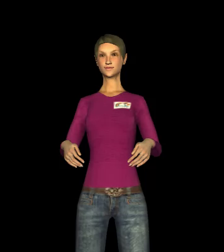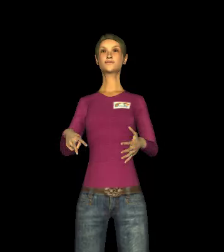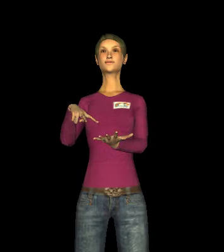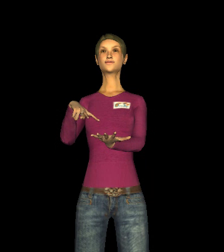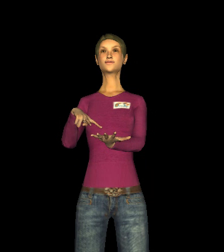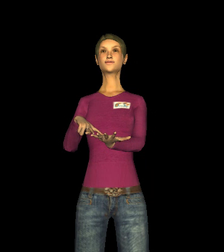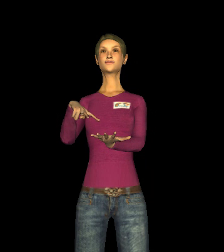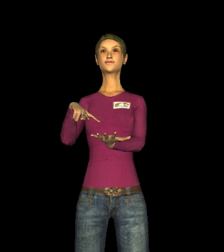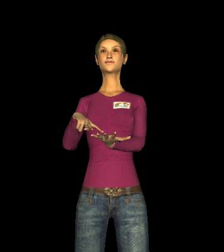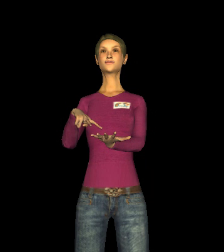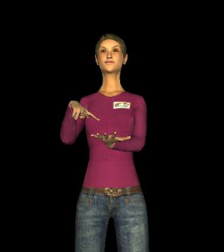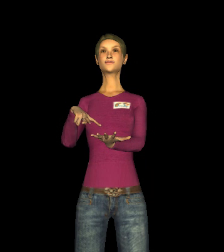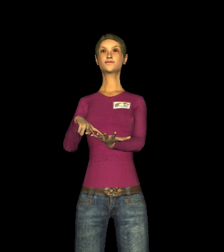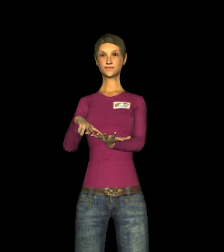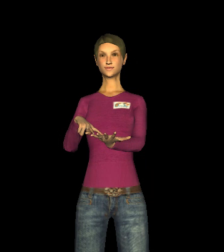شوكة